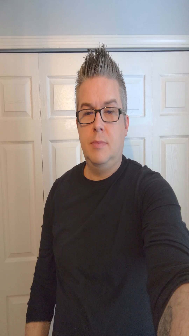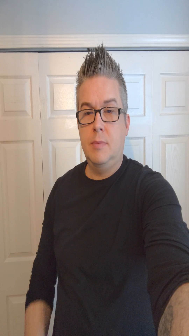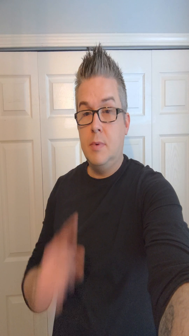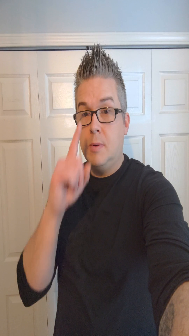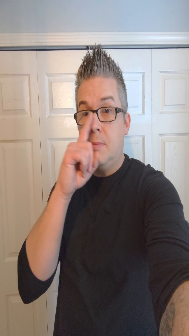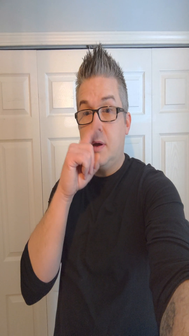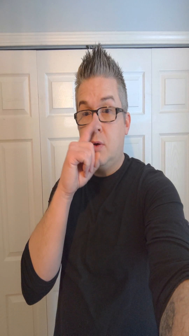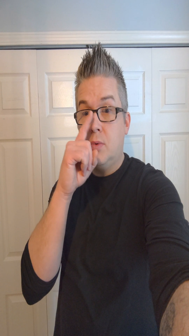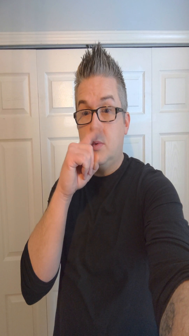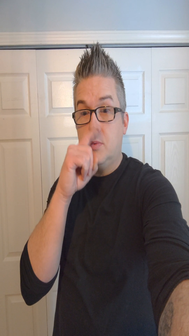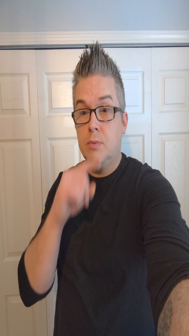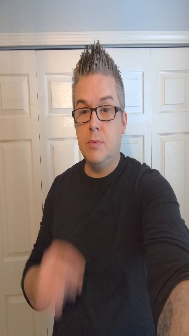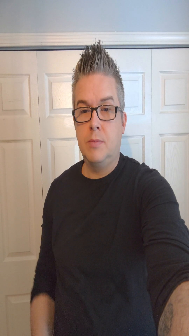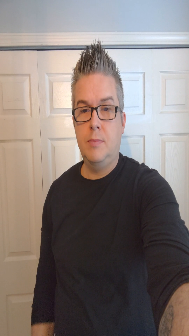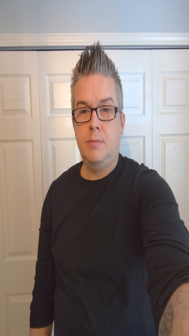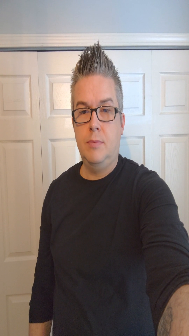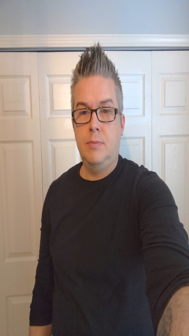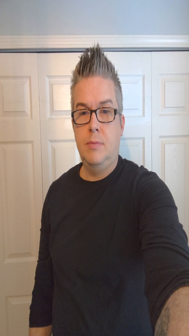mouse